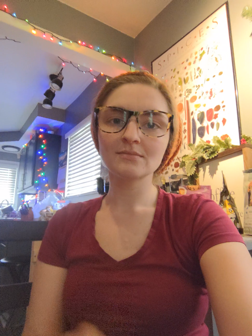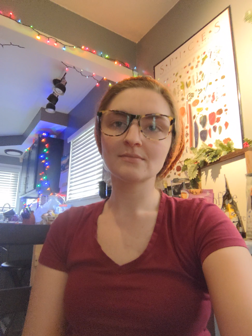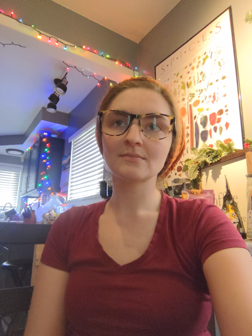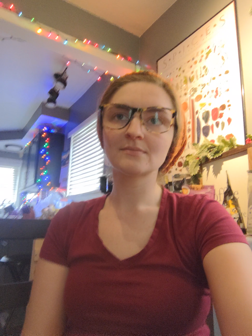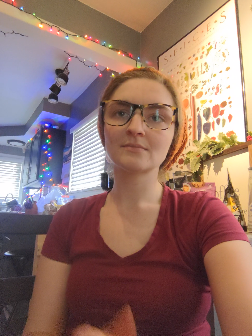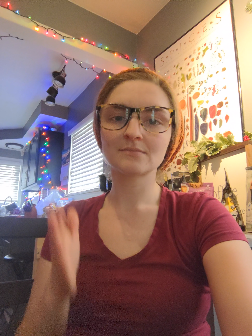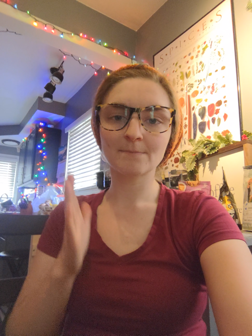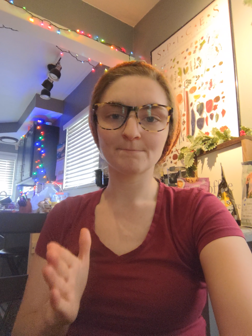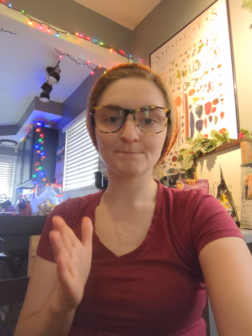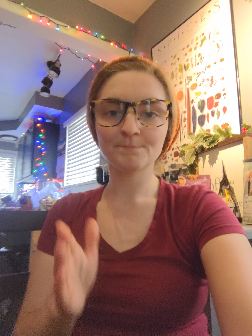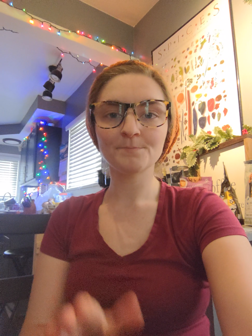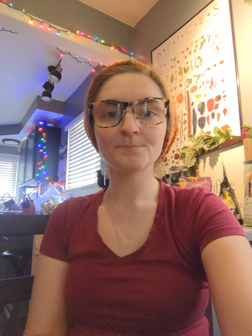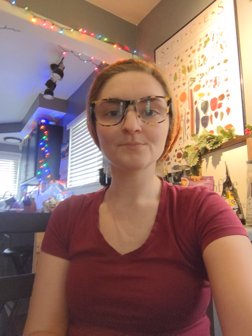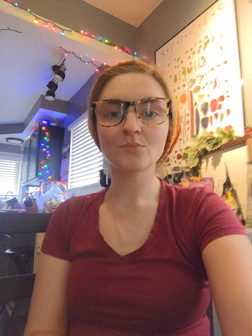beside